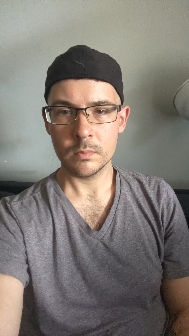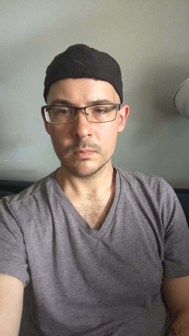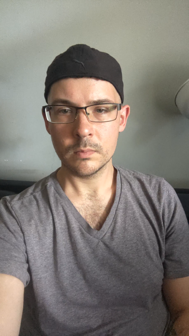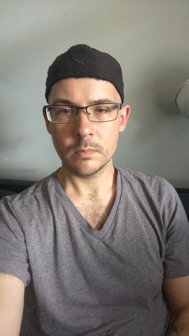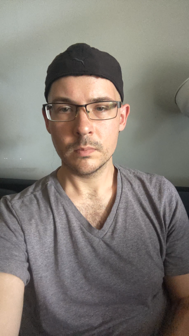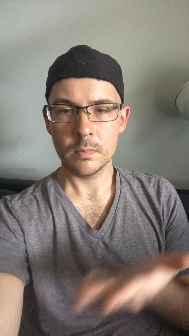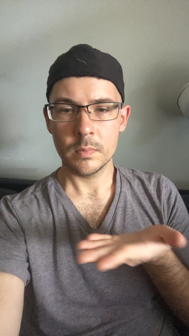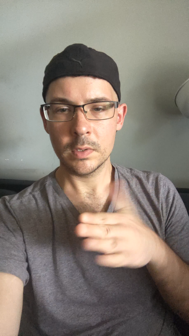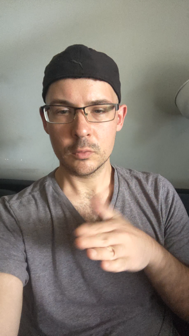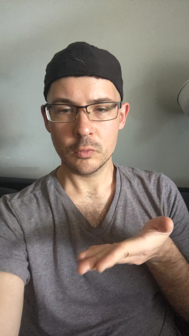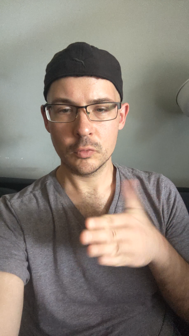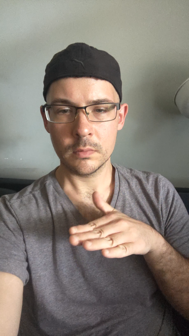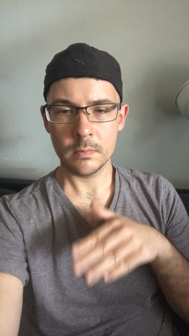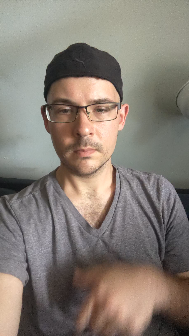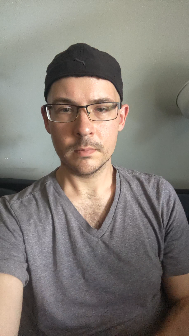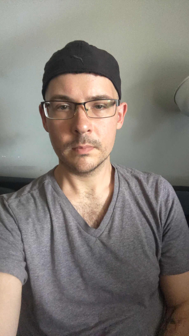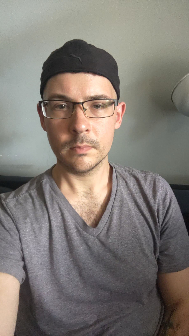kitchen